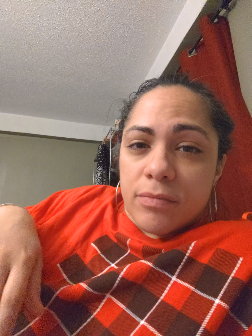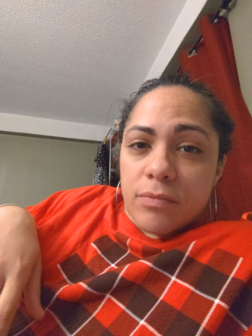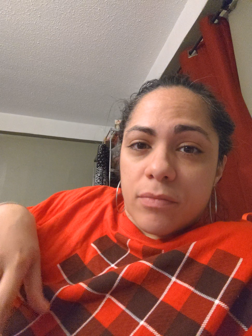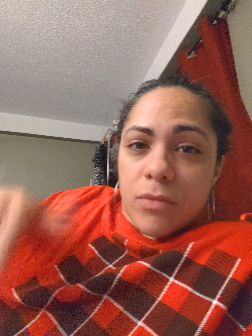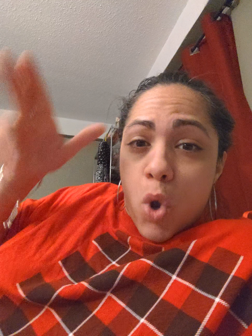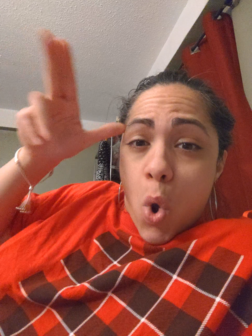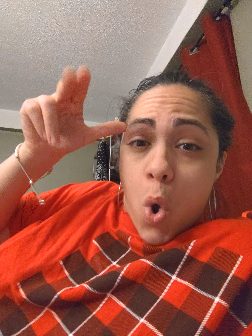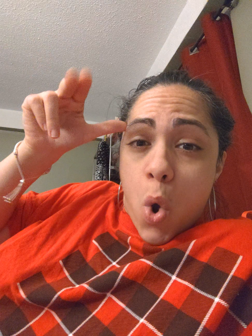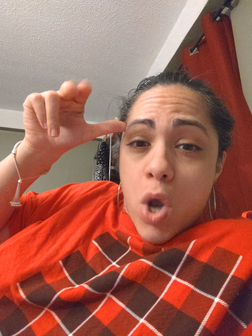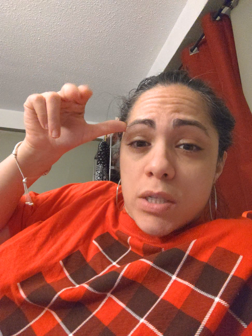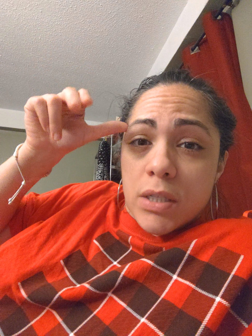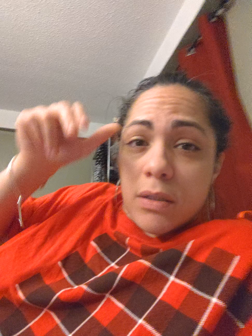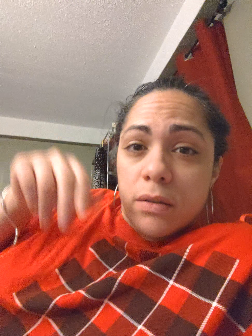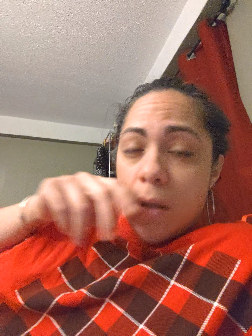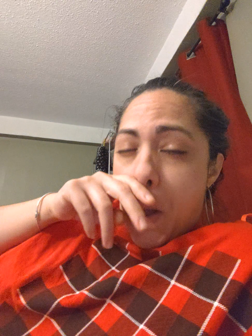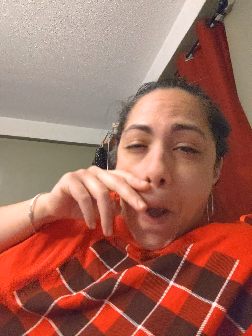horse